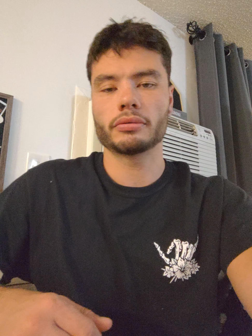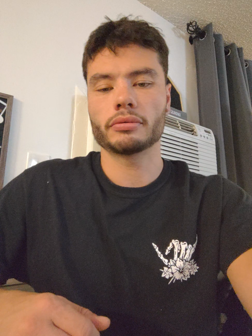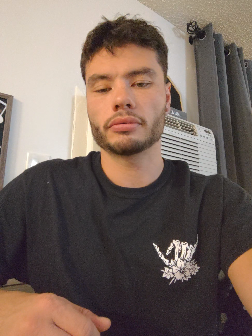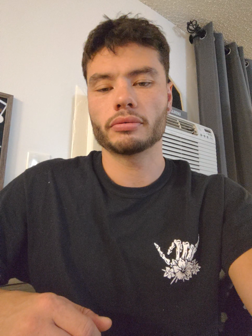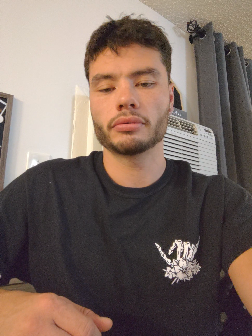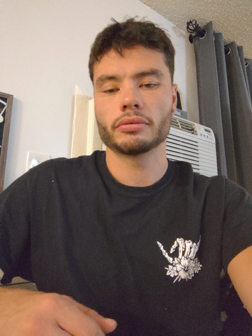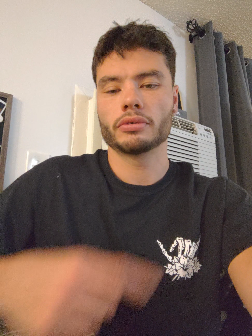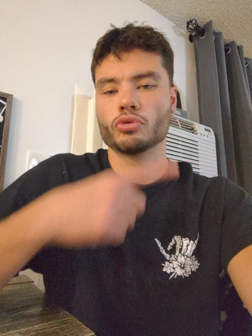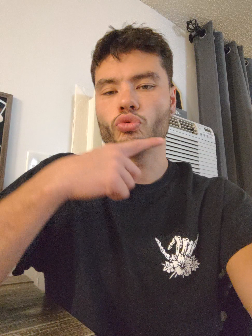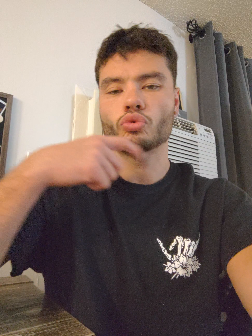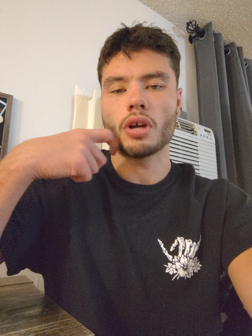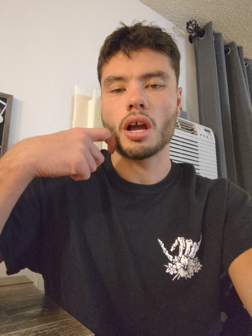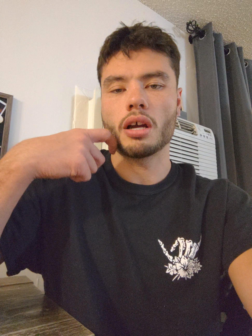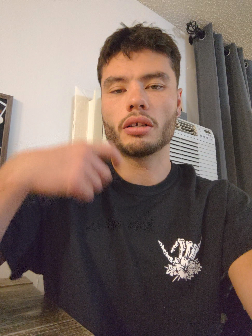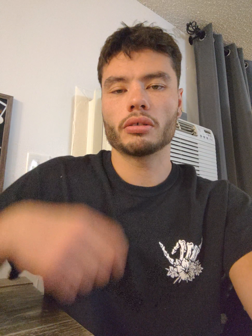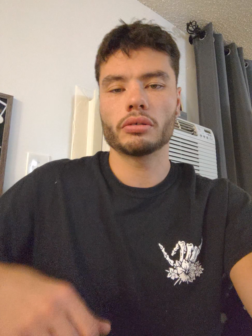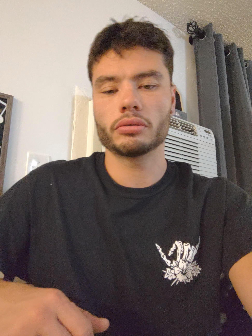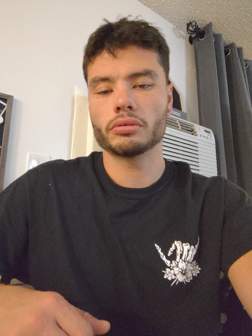dry